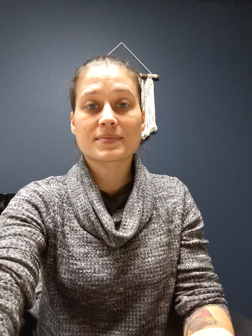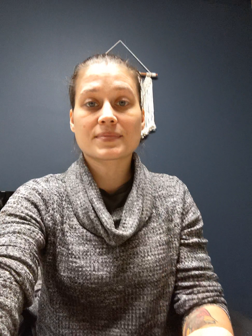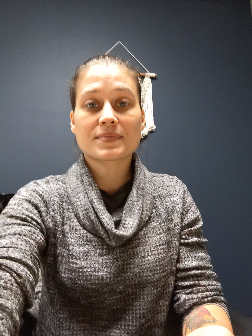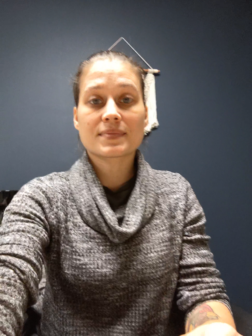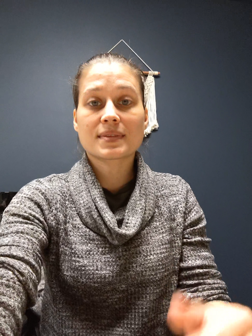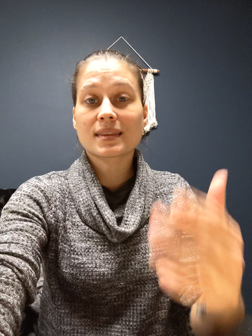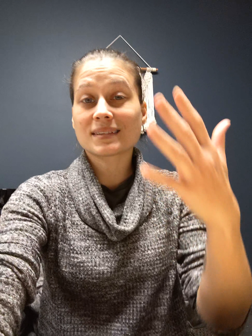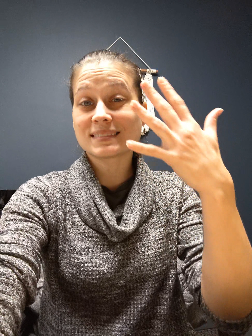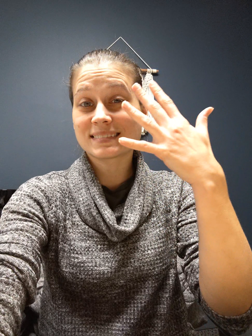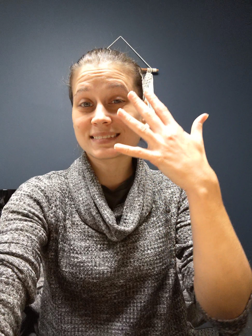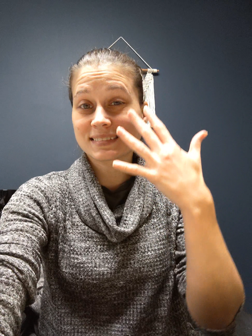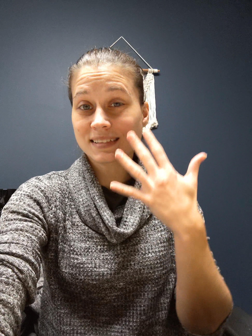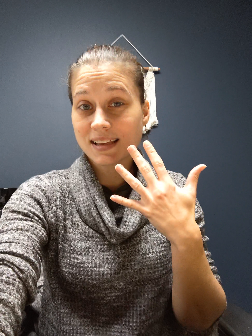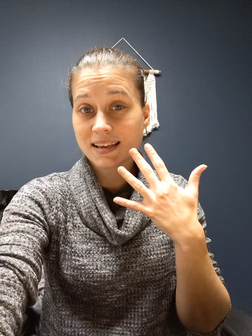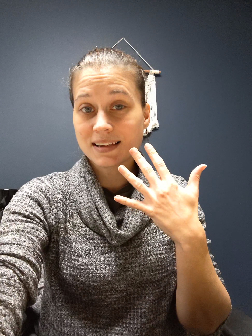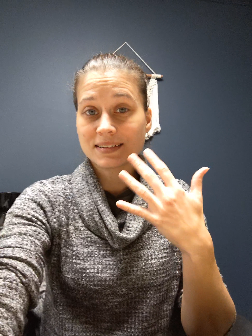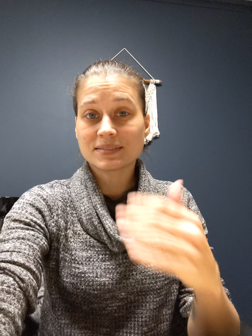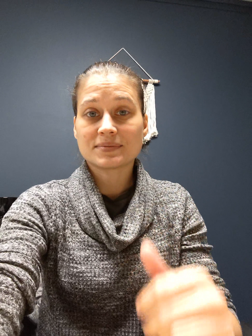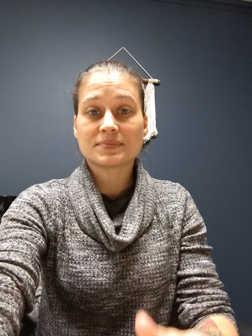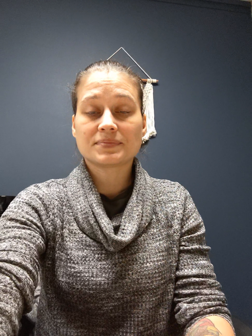sad